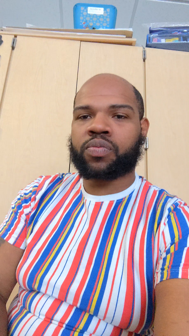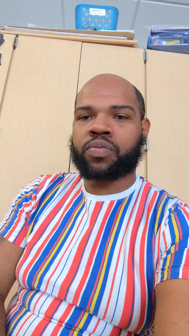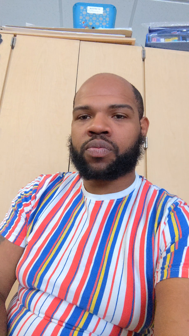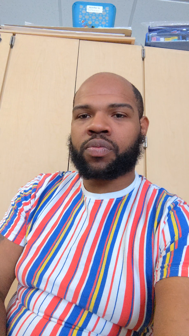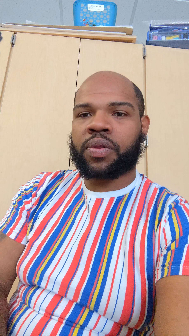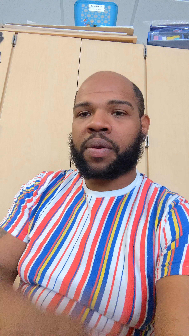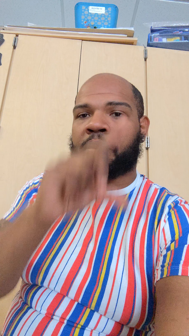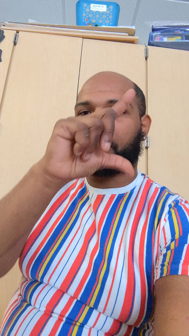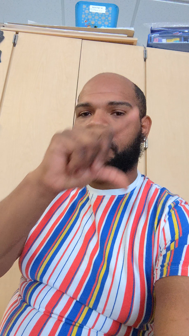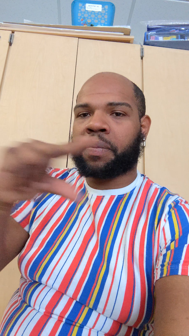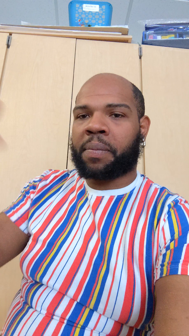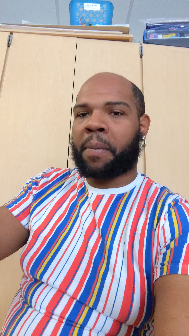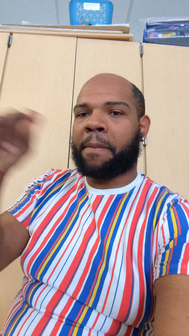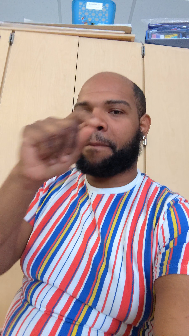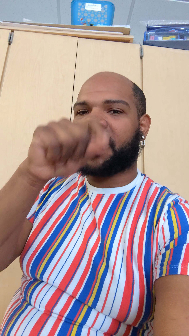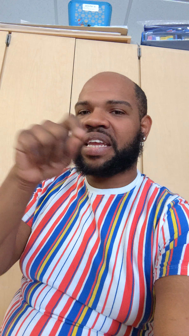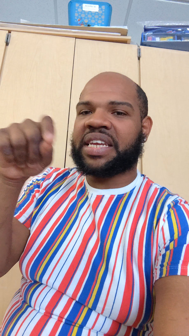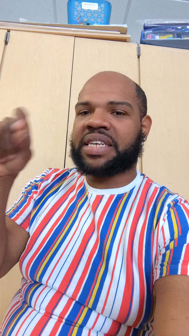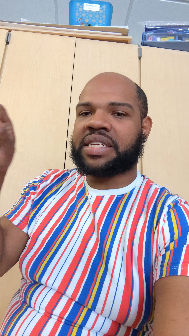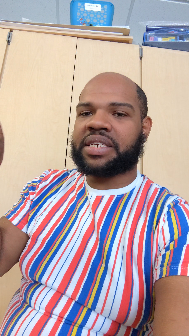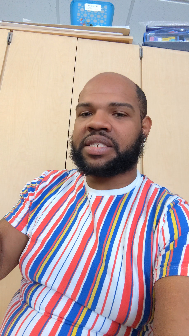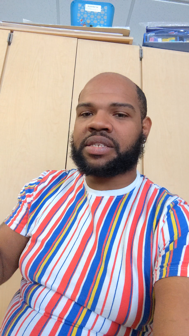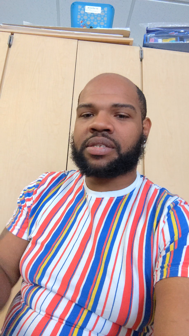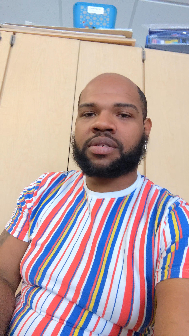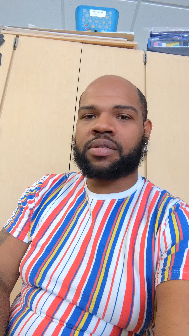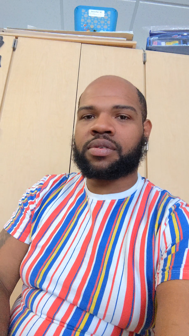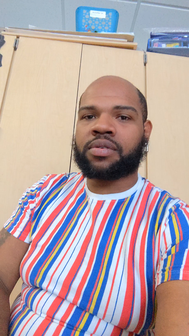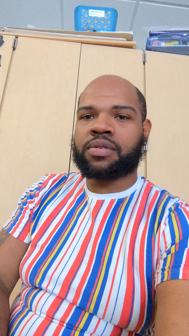peas